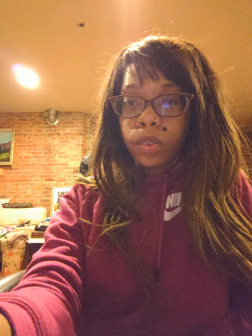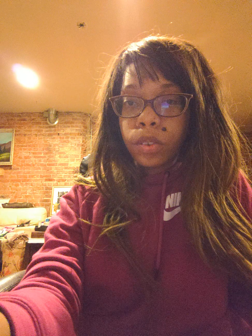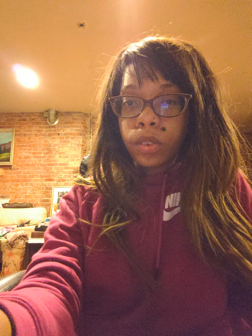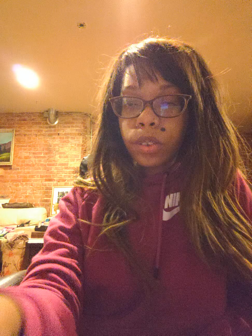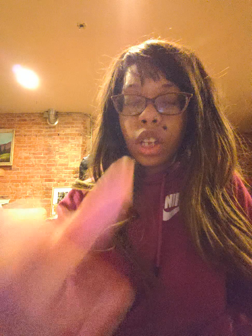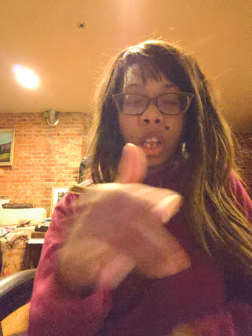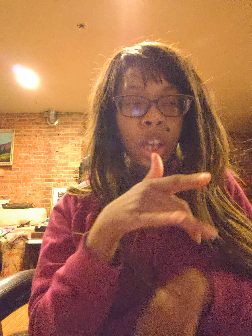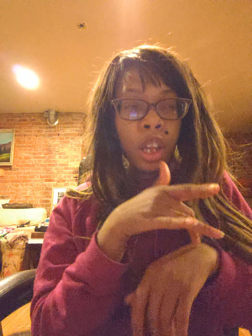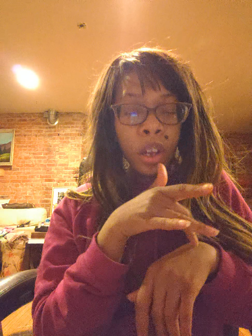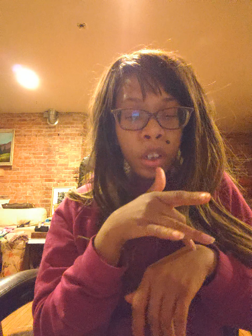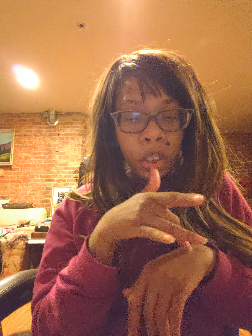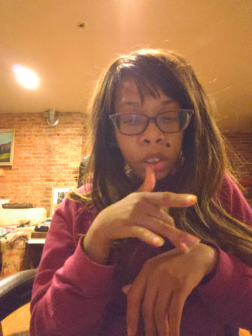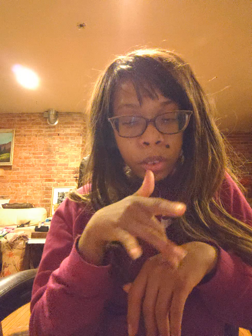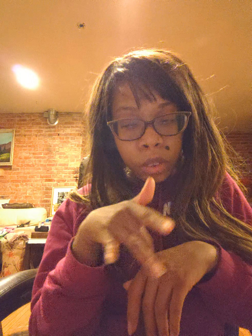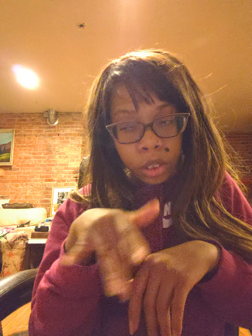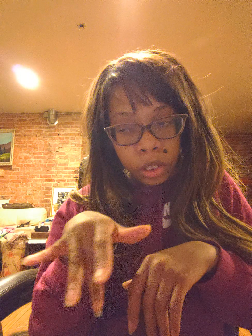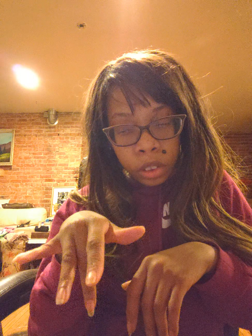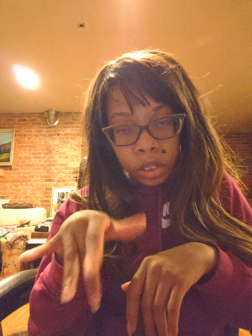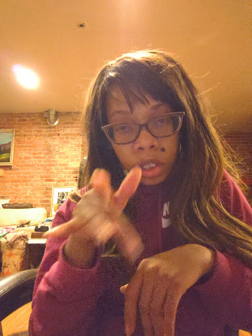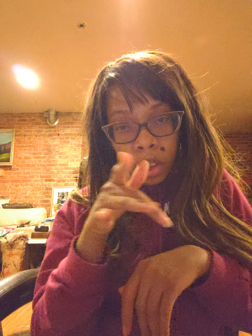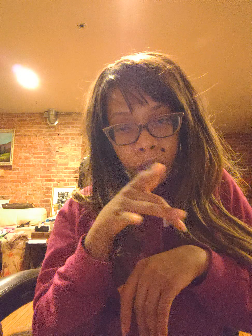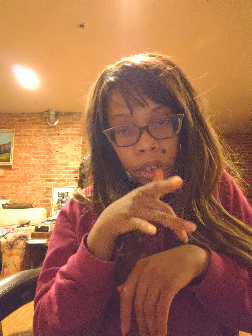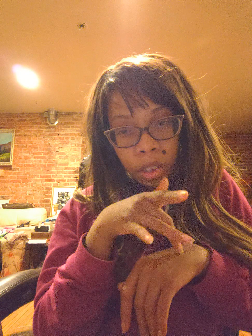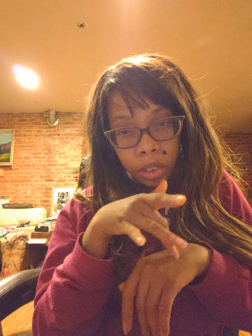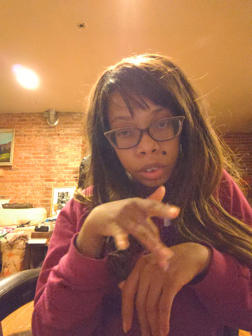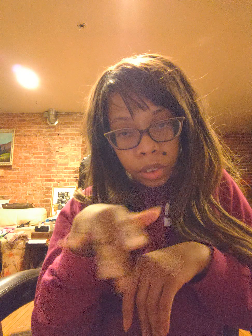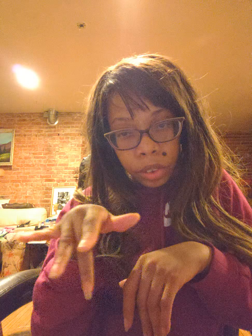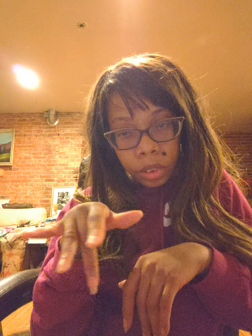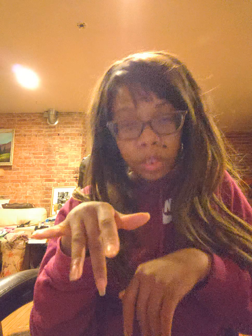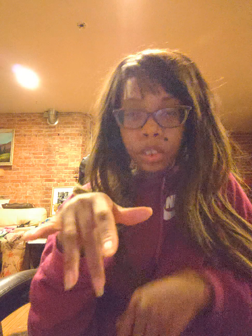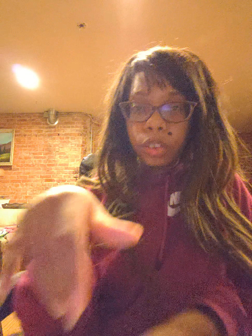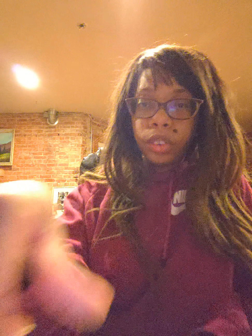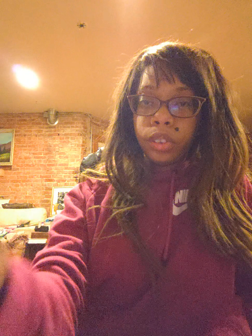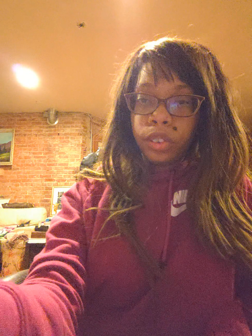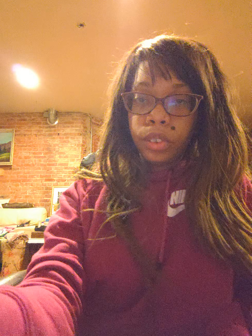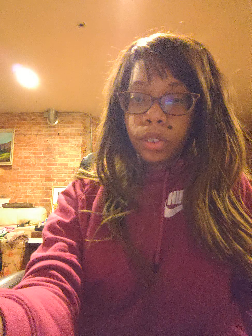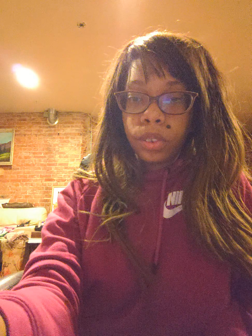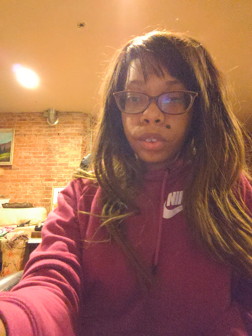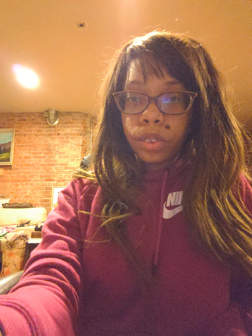empty